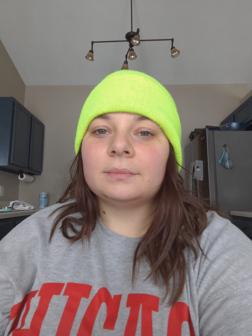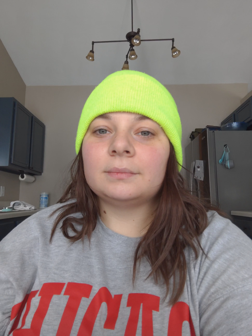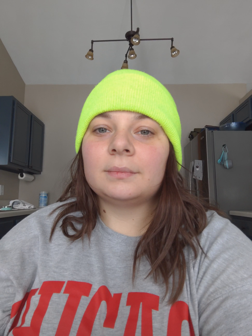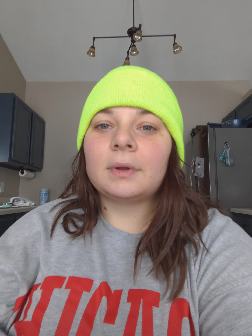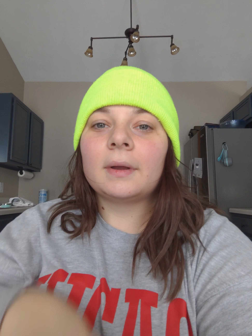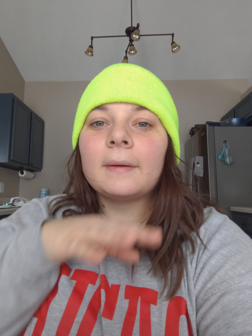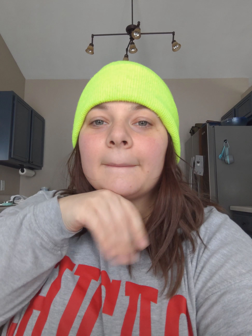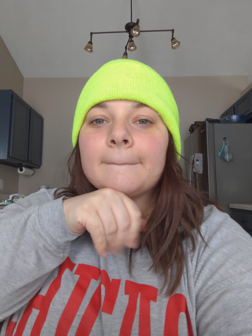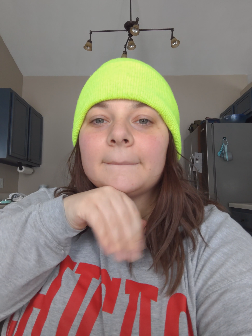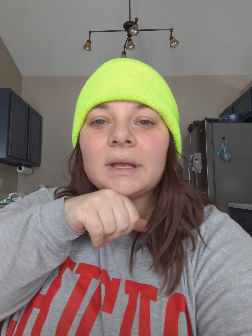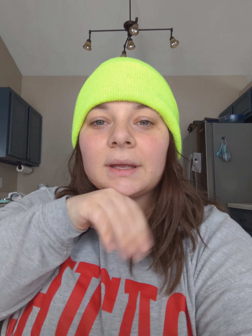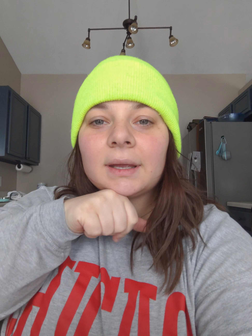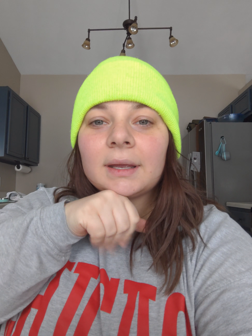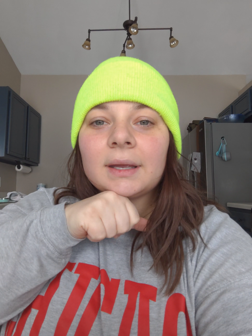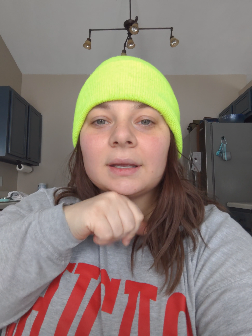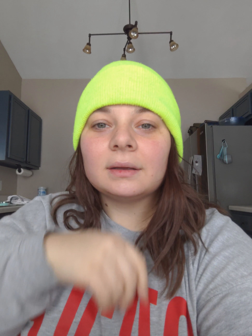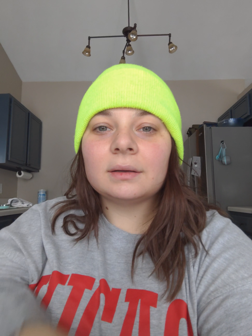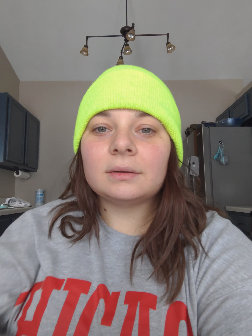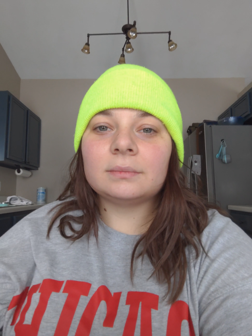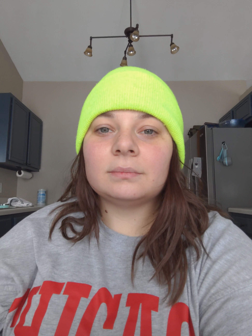pig